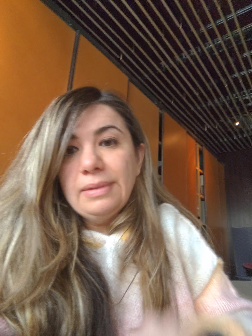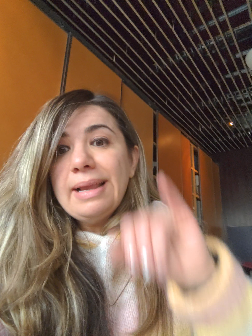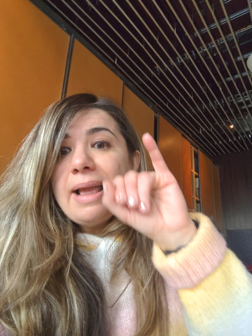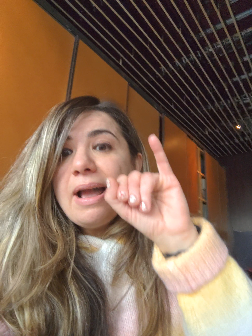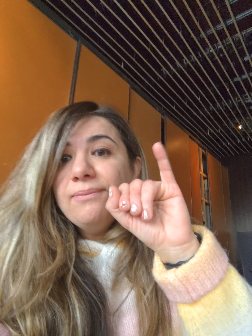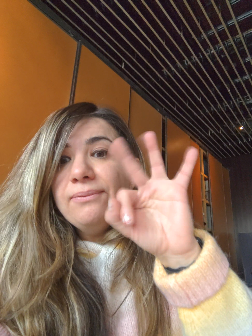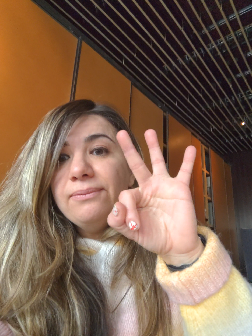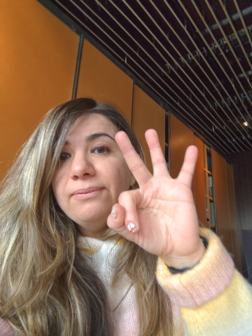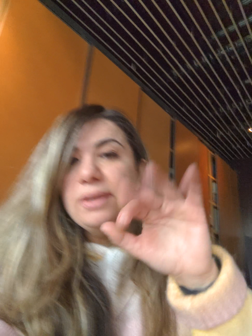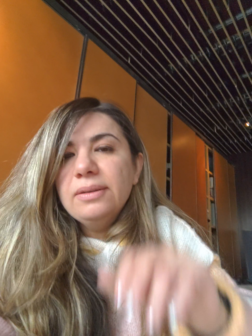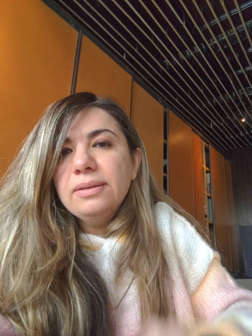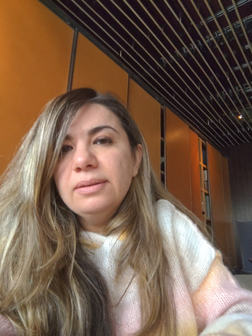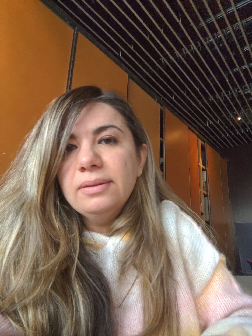if